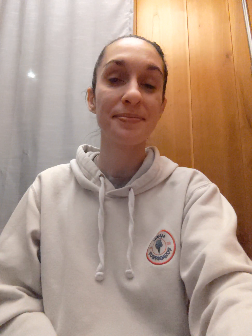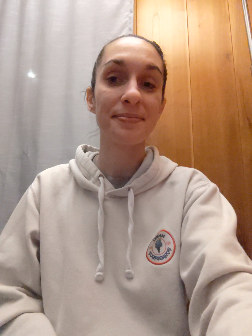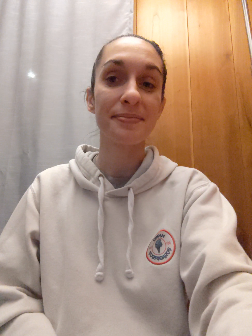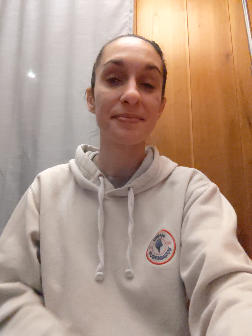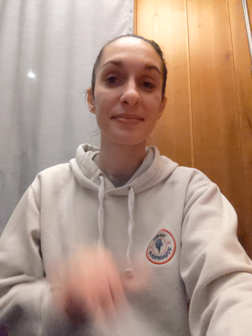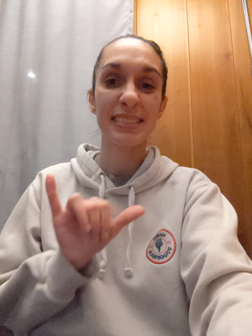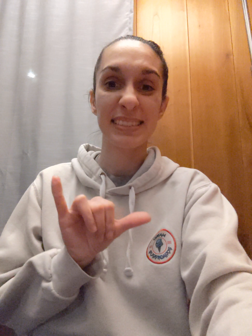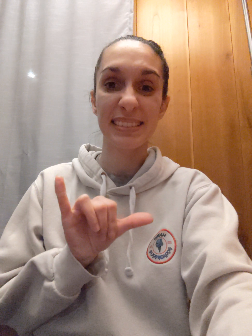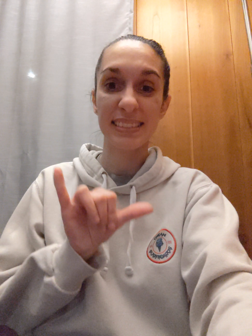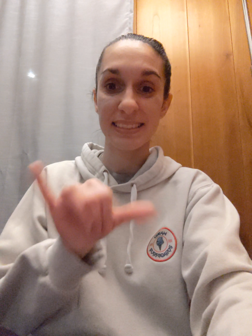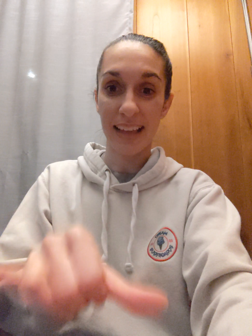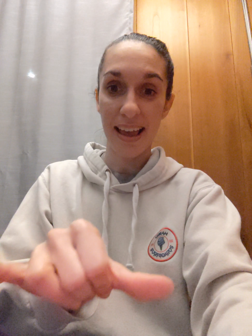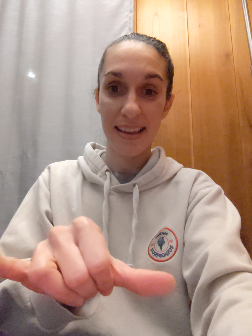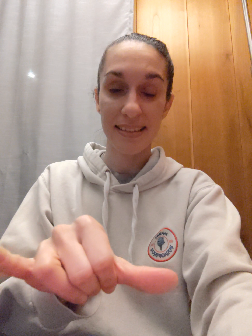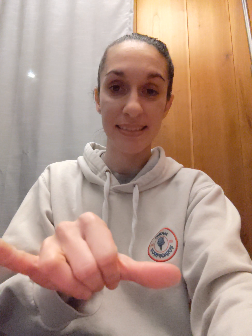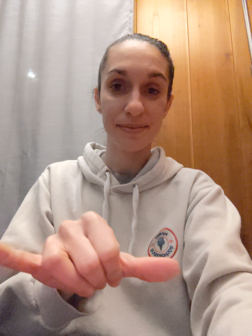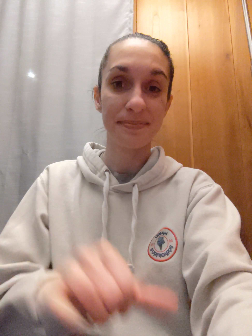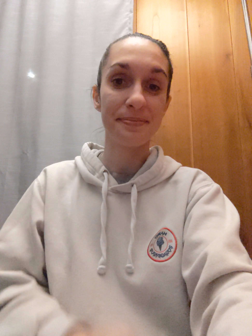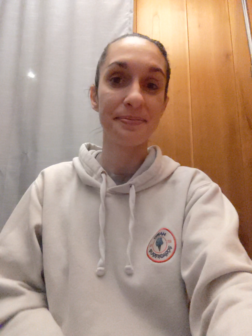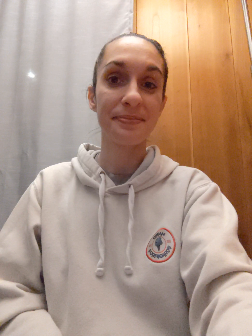stay